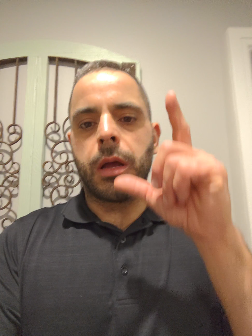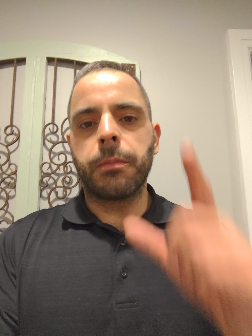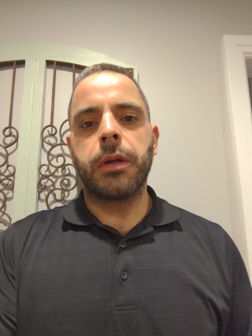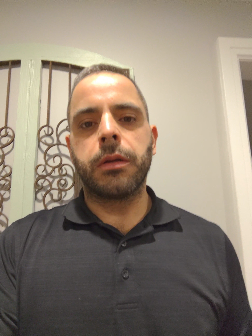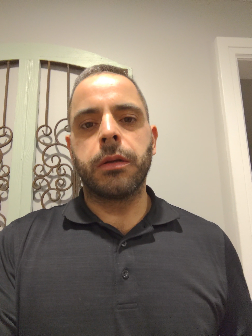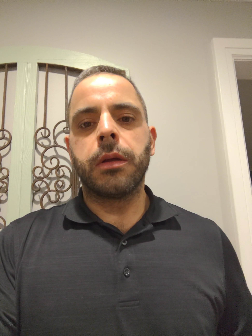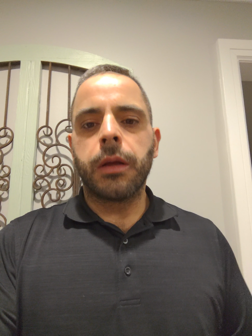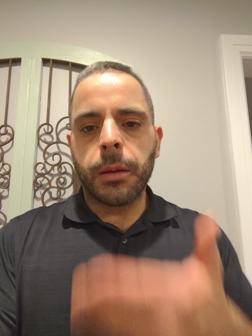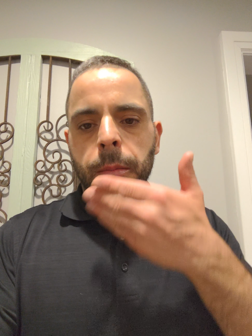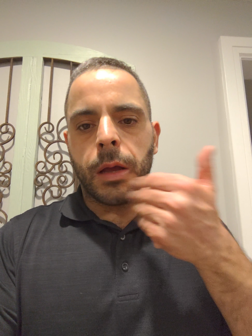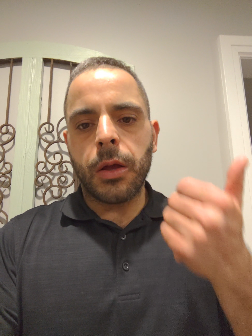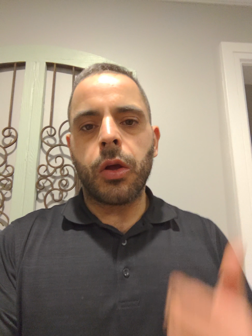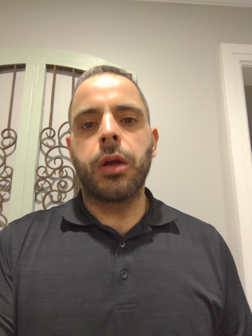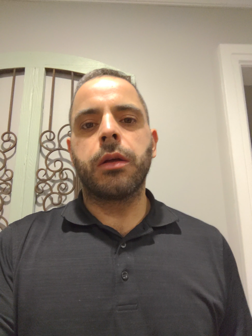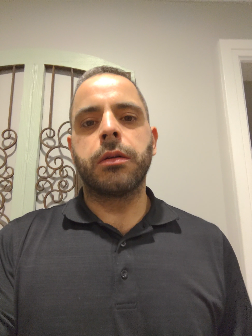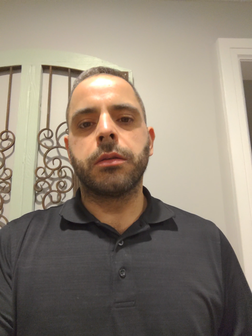better